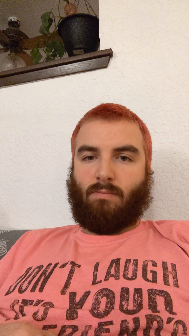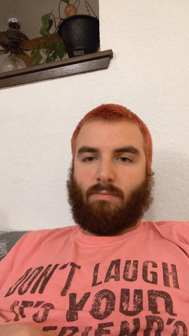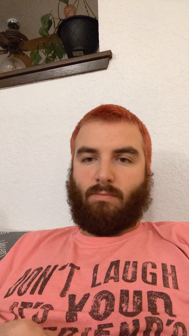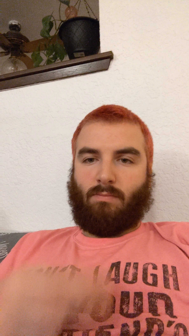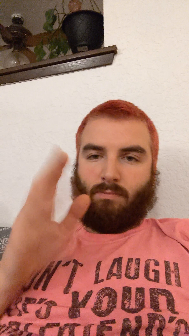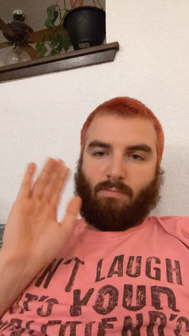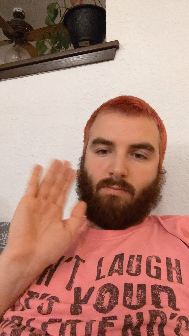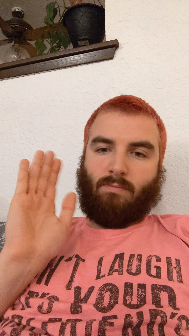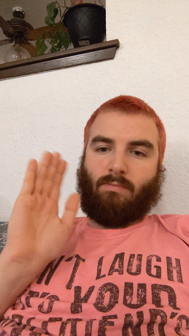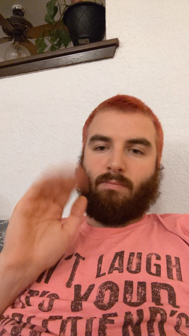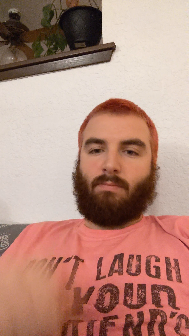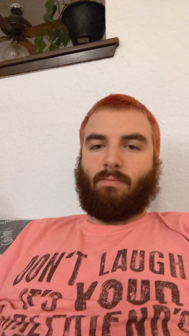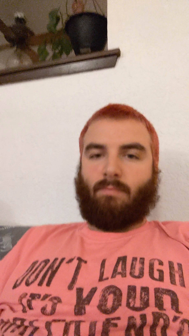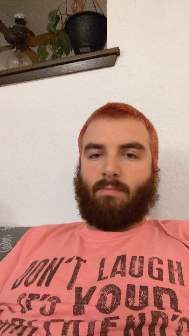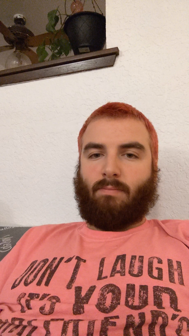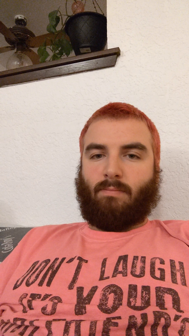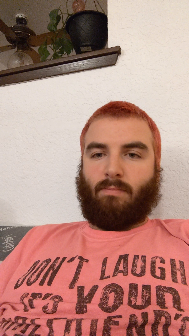hi